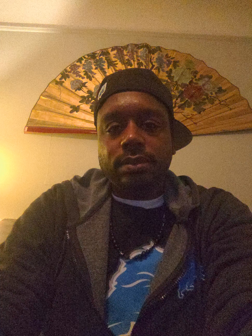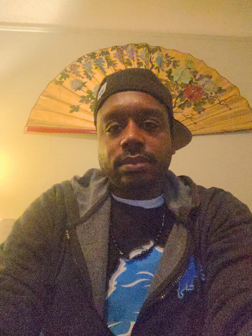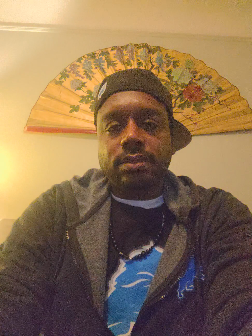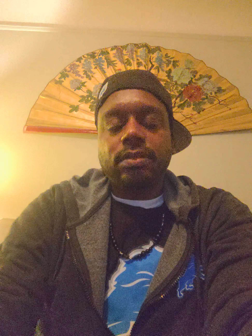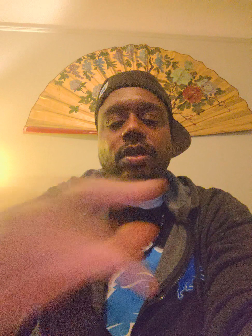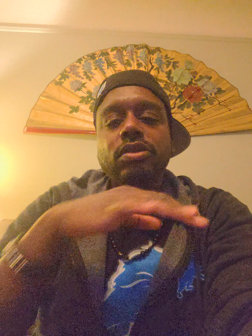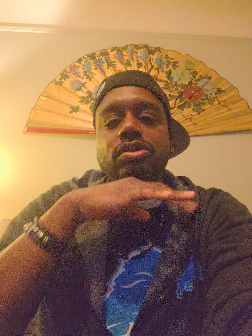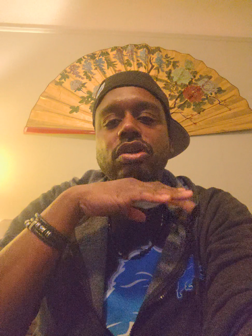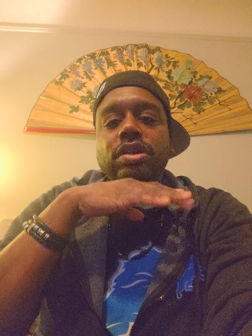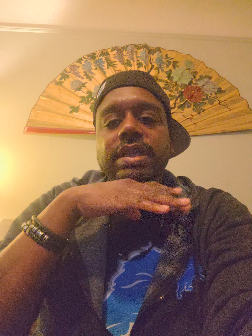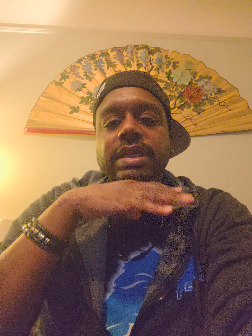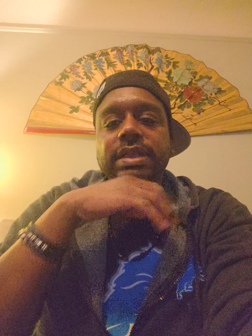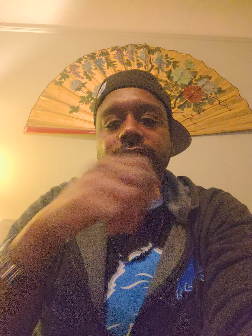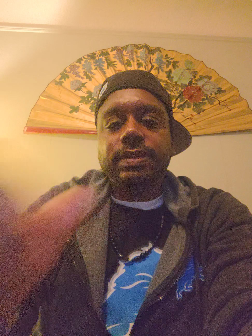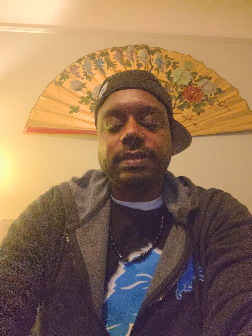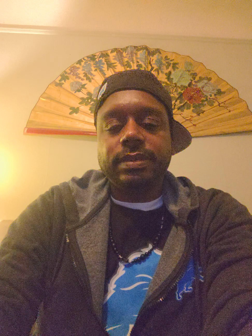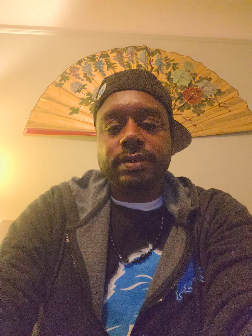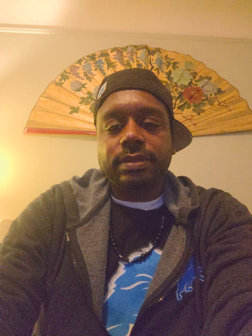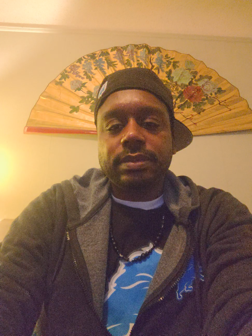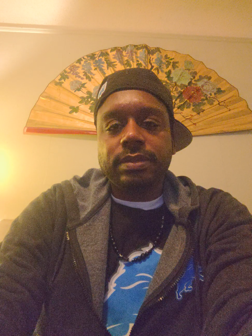dirty